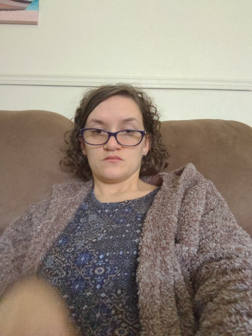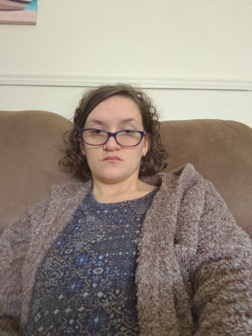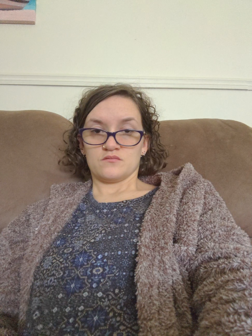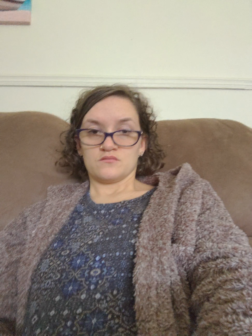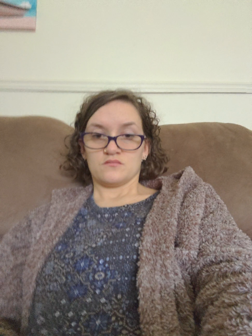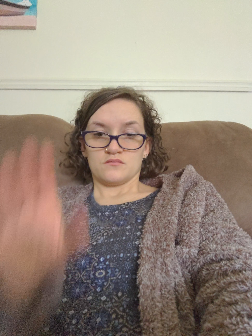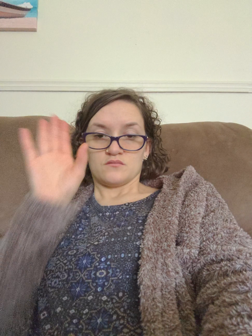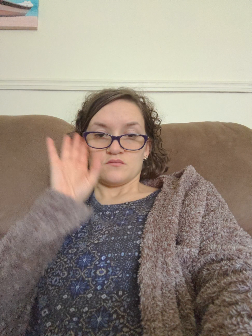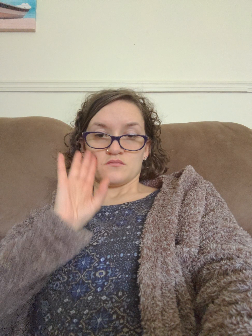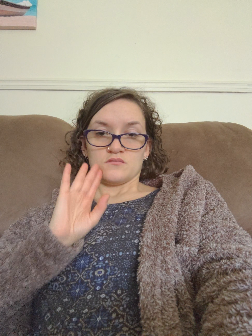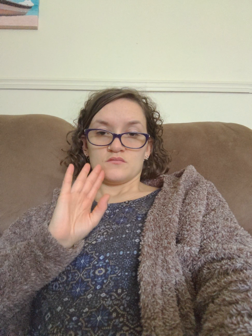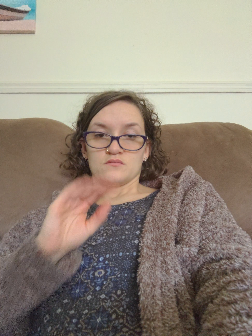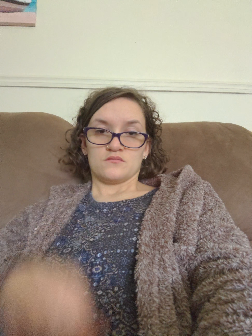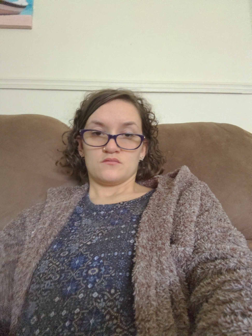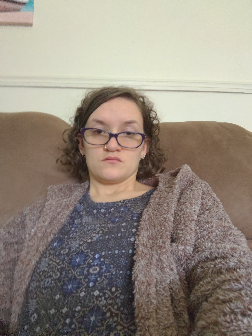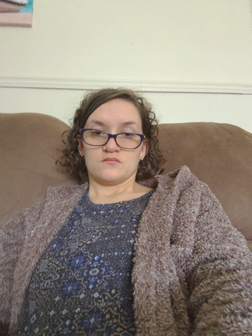brown